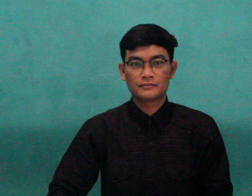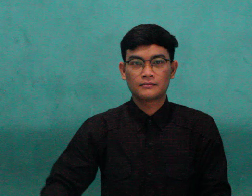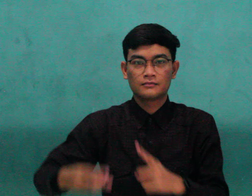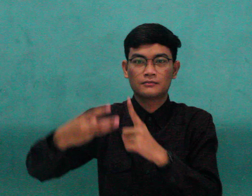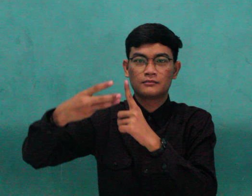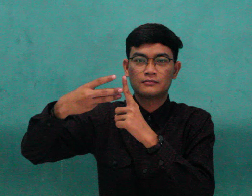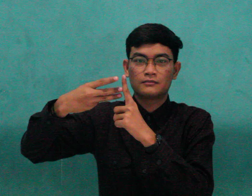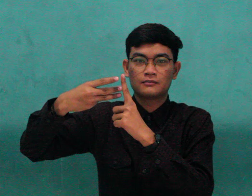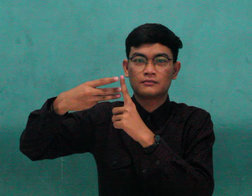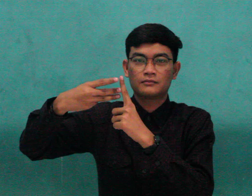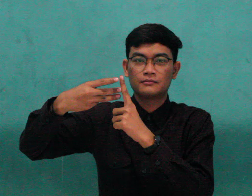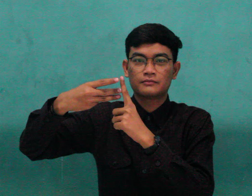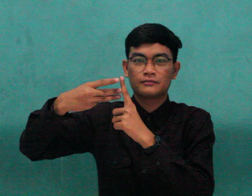B